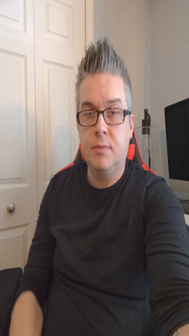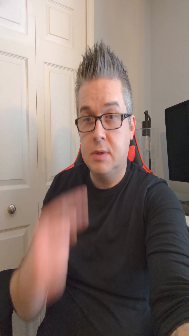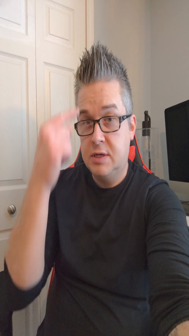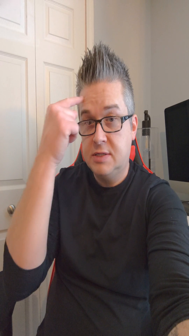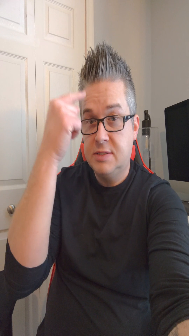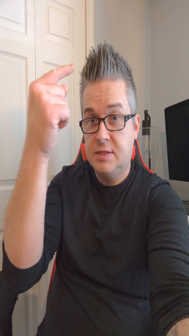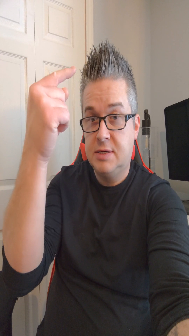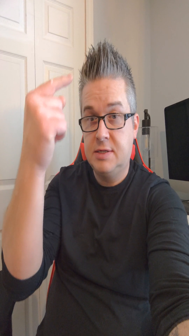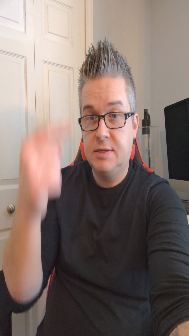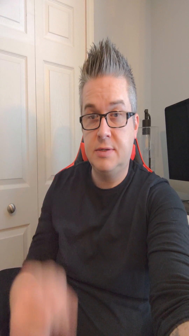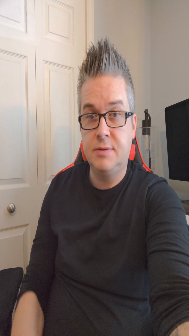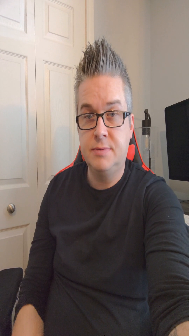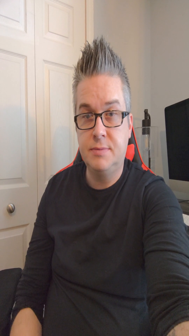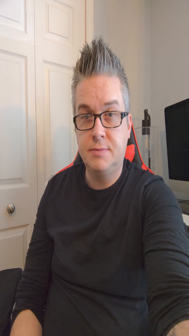penny